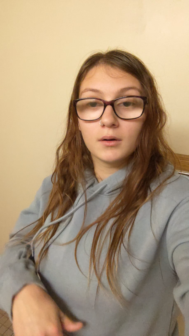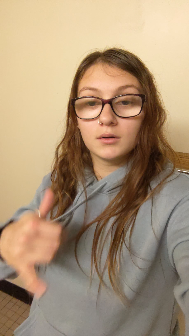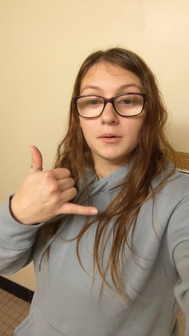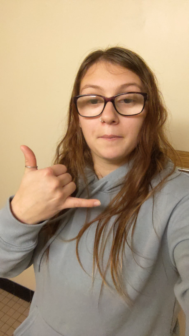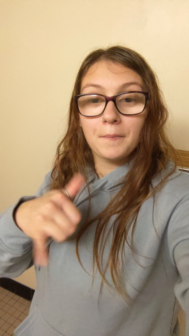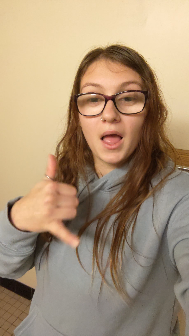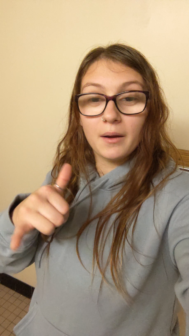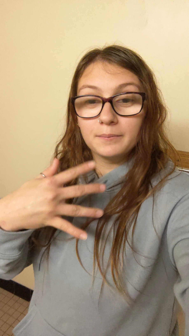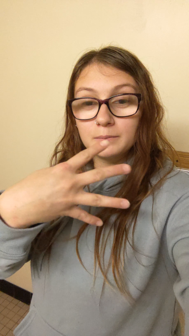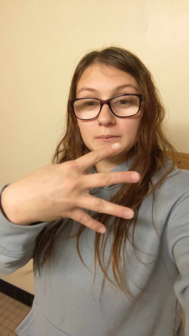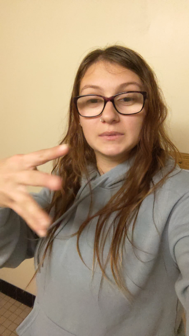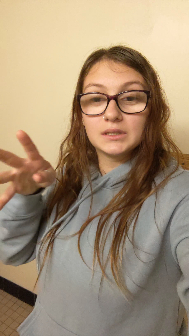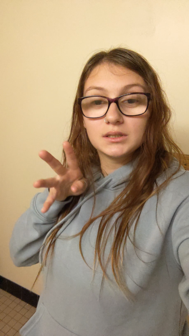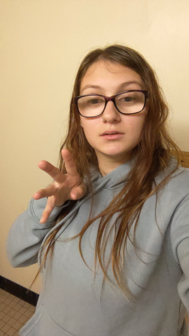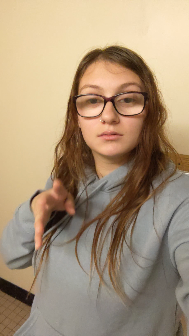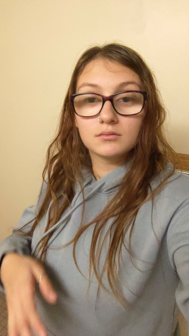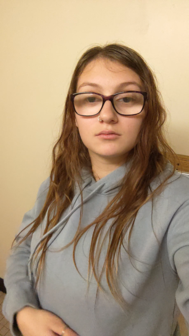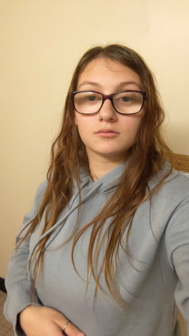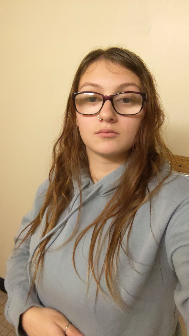playpen